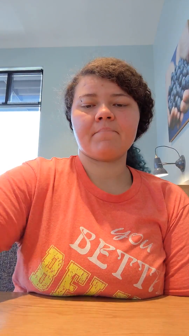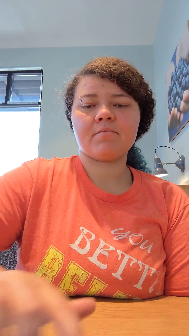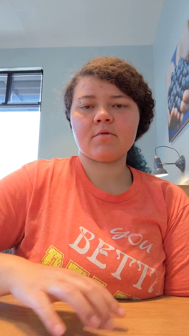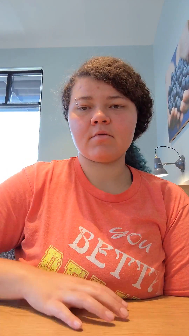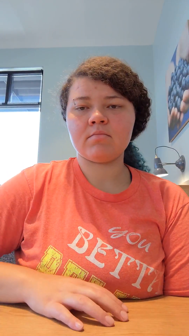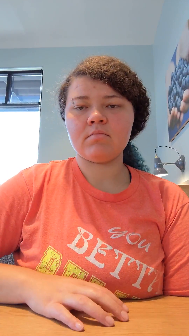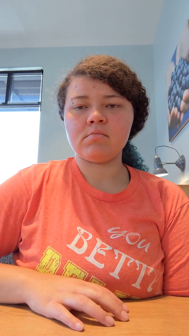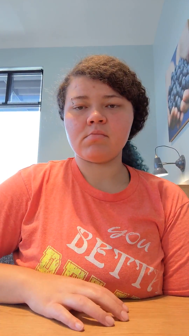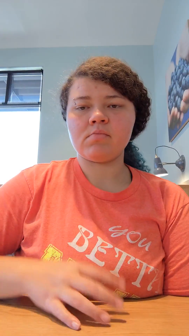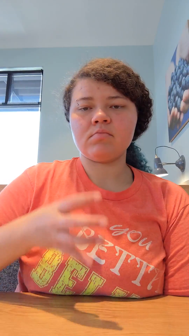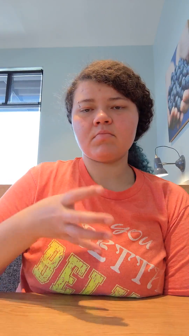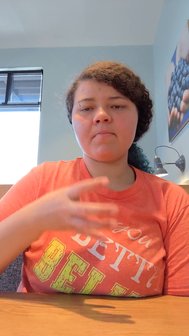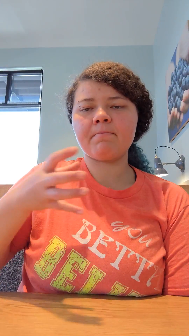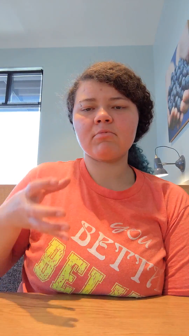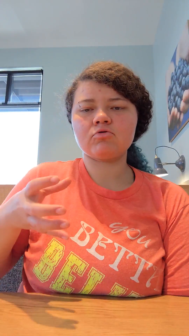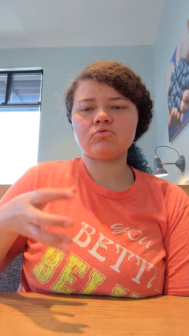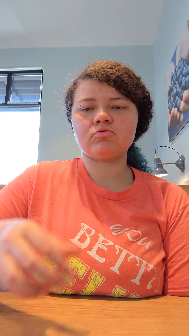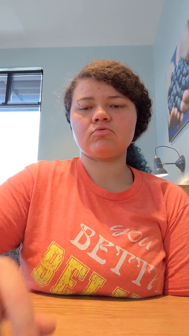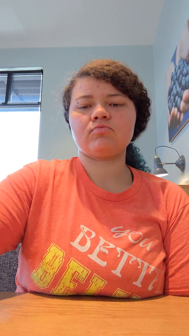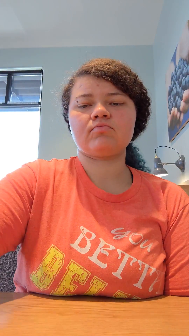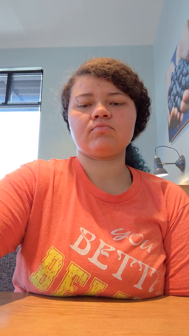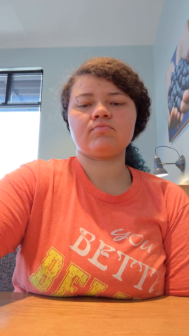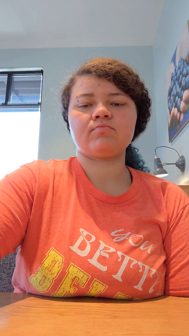much